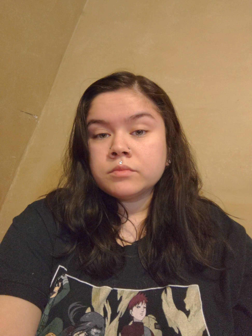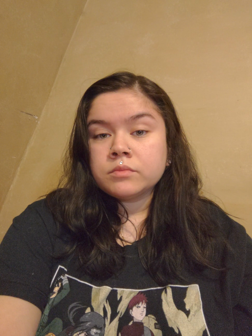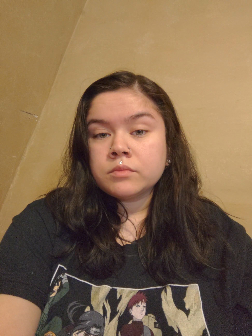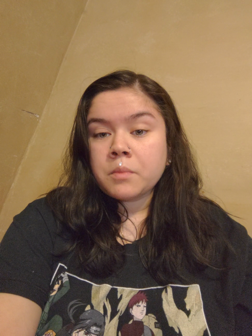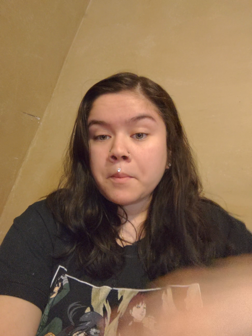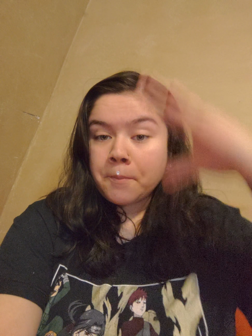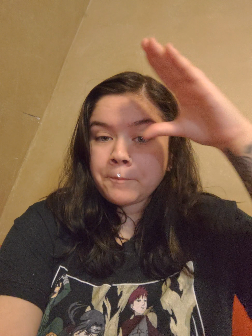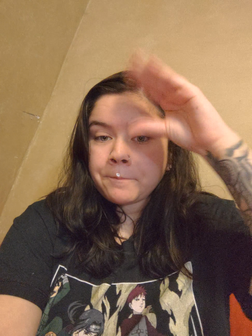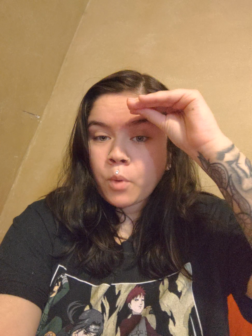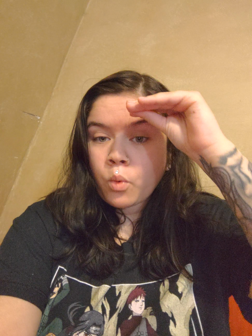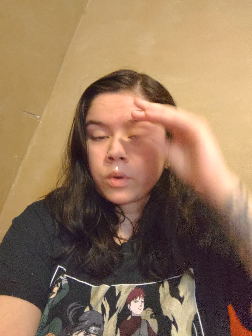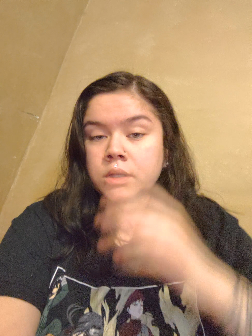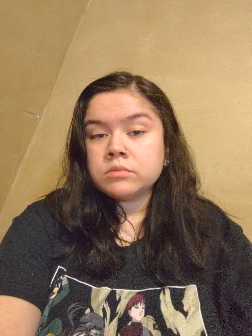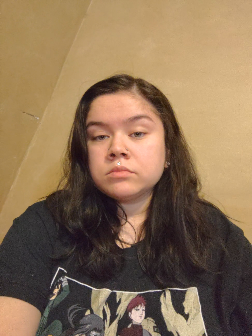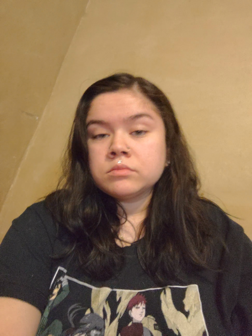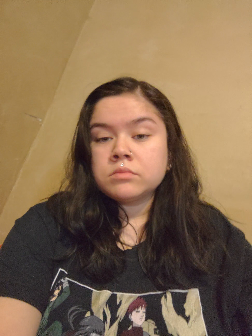boy